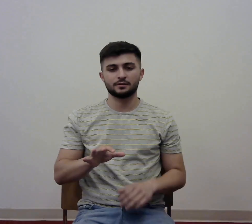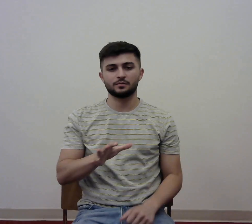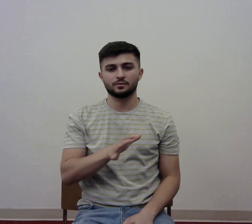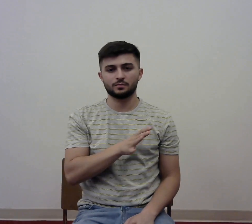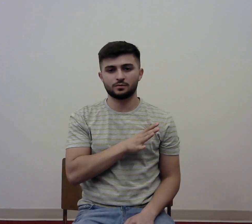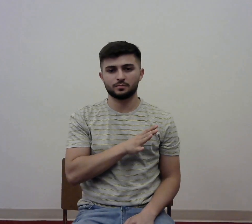olmaq